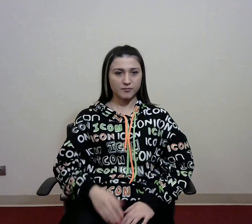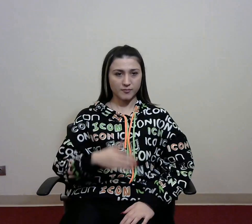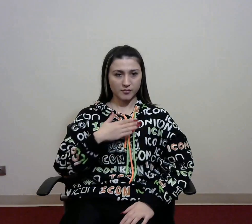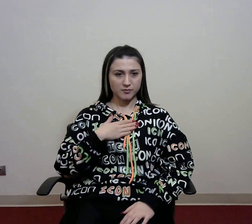mən